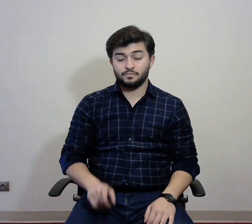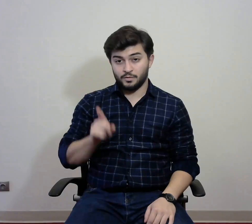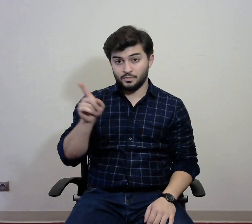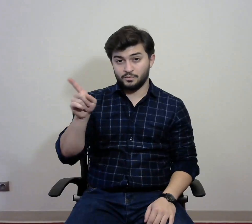O